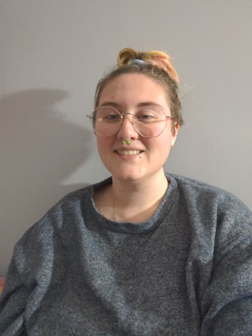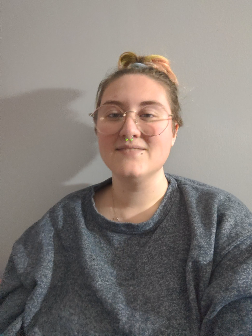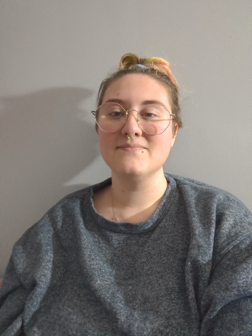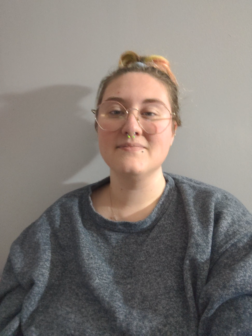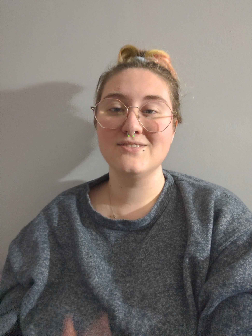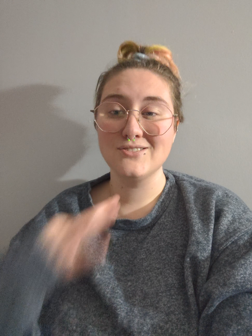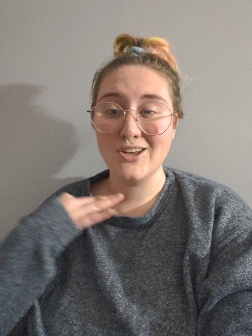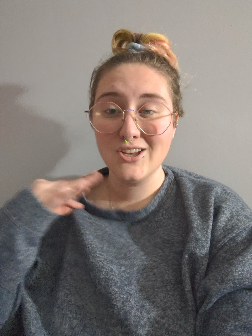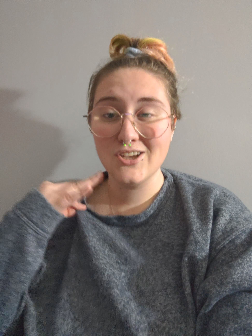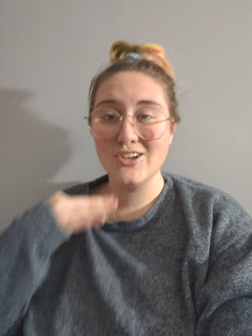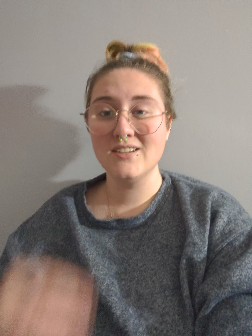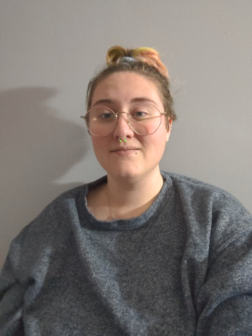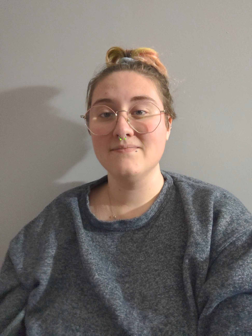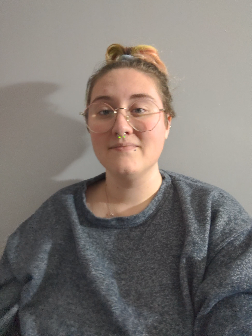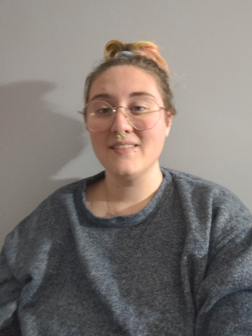shirt